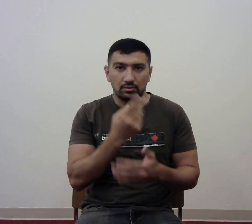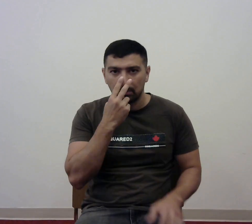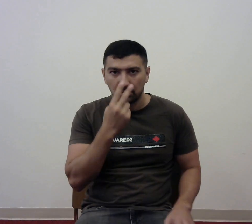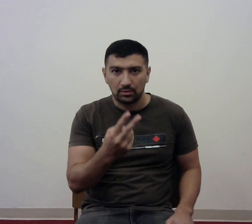baxmaq